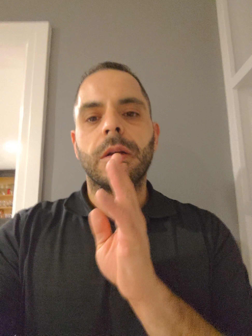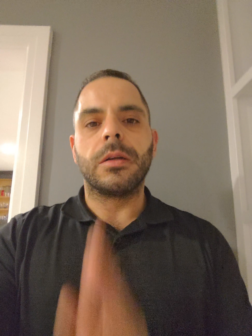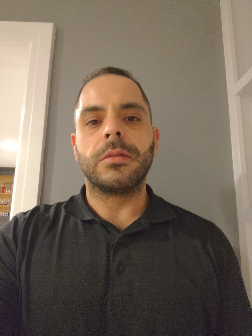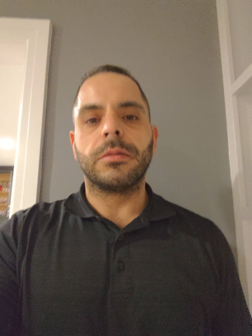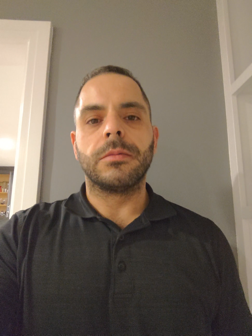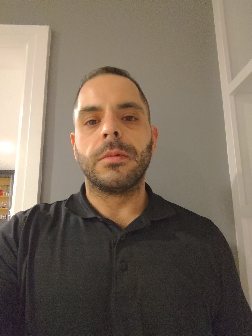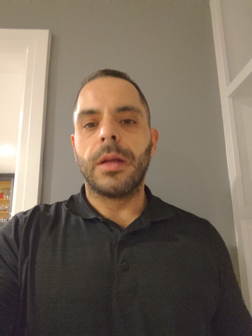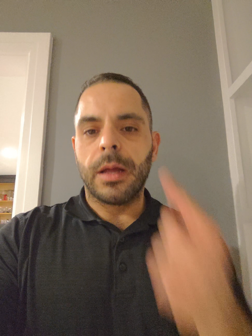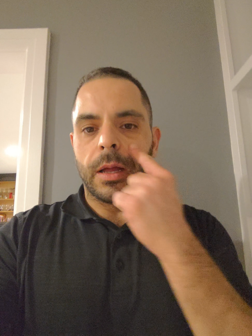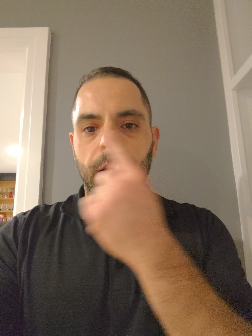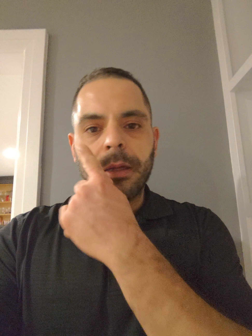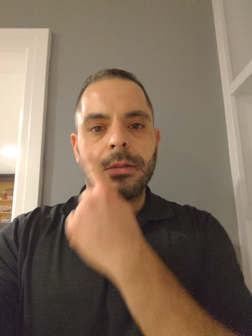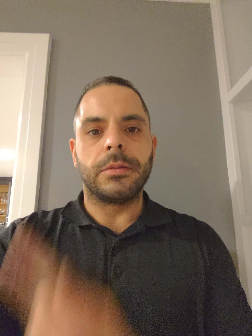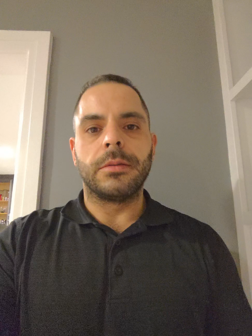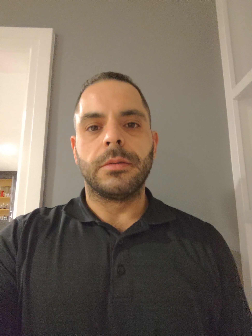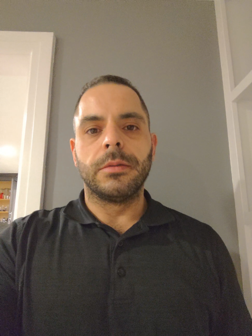eye